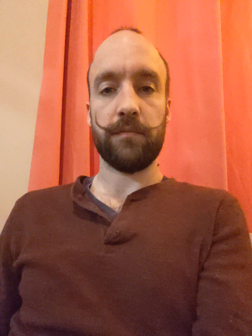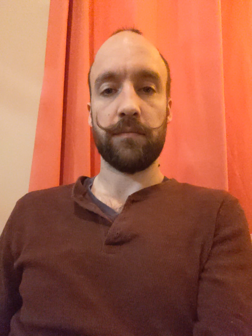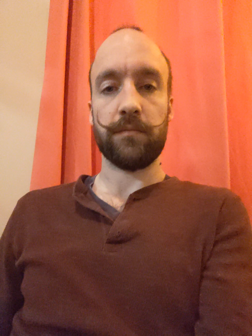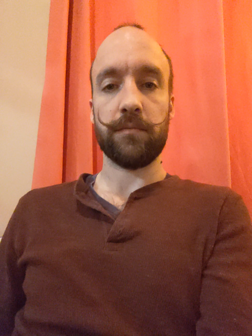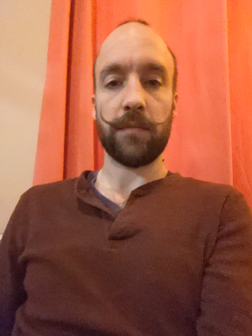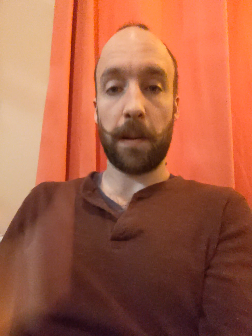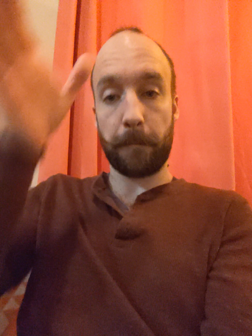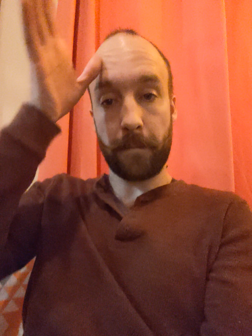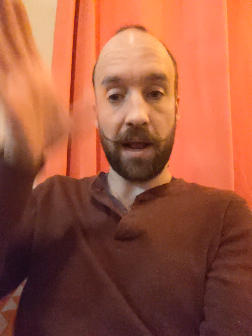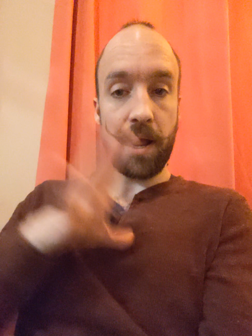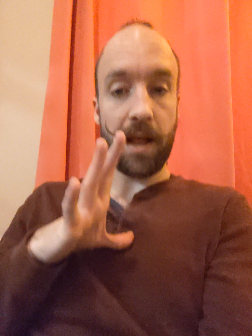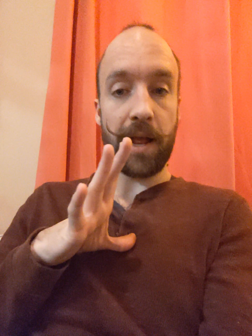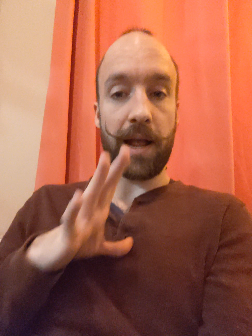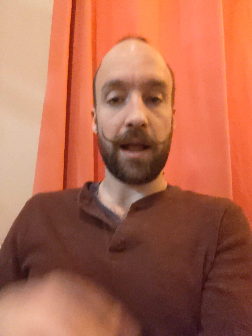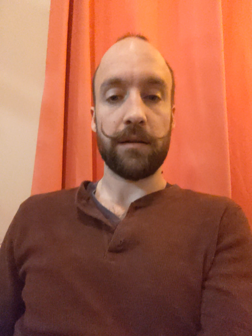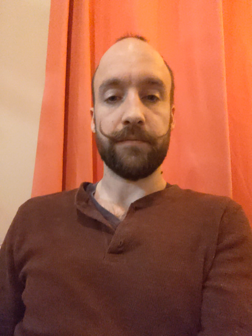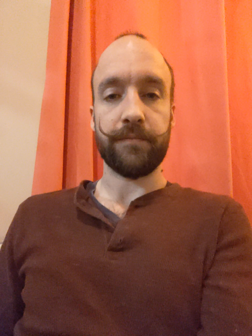man